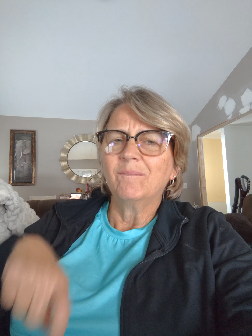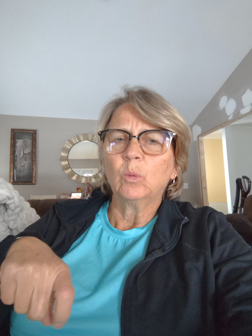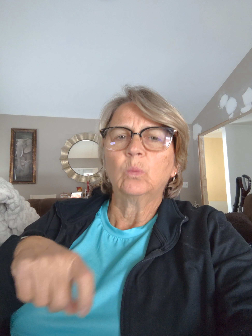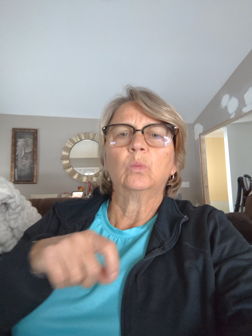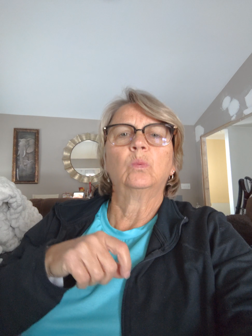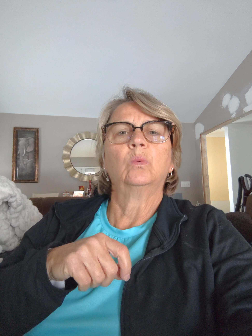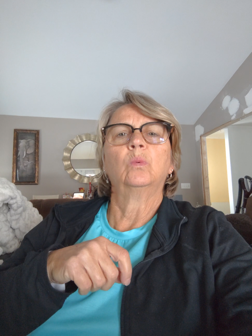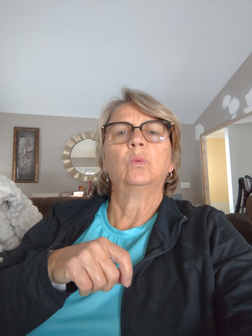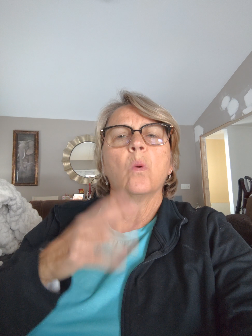have to